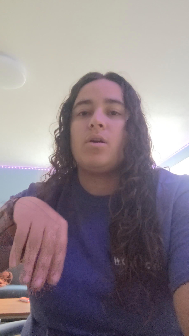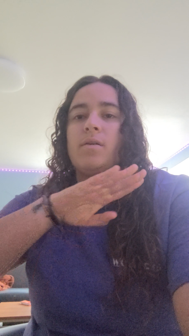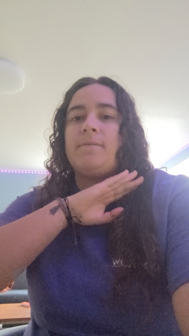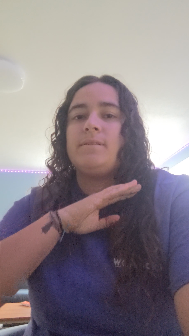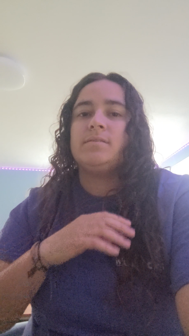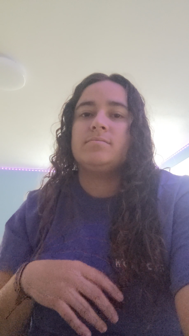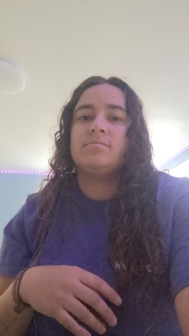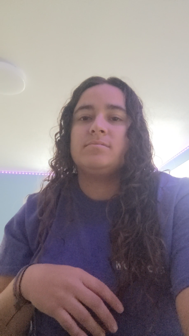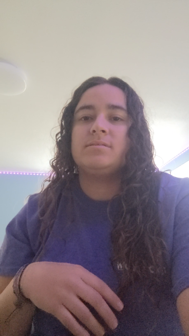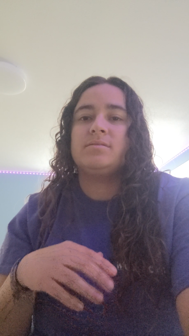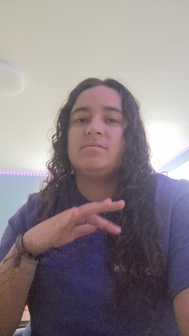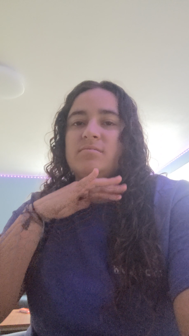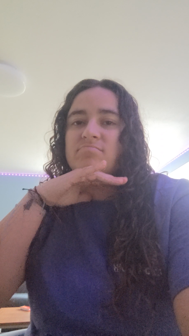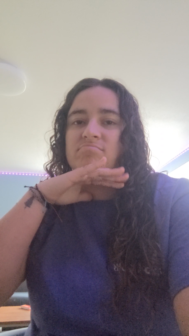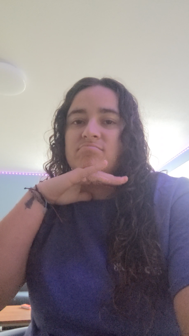naughty